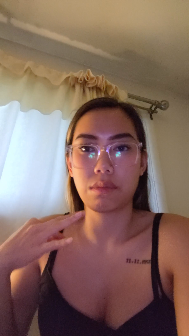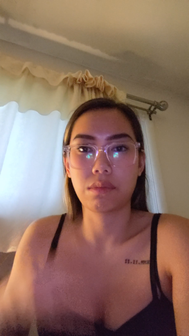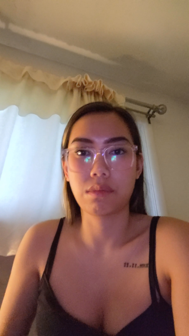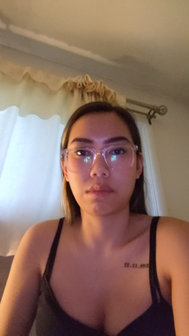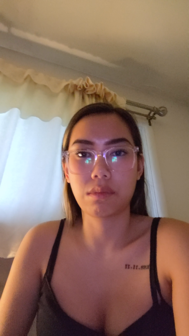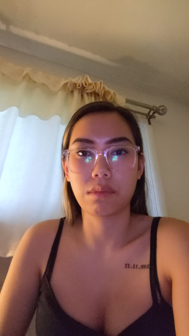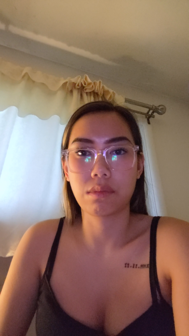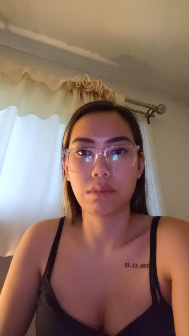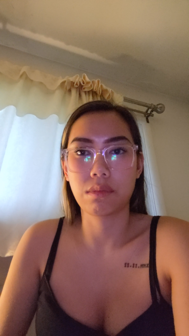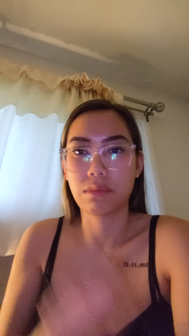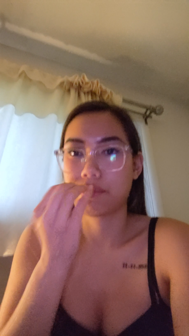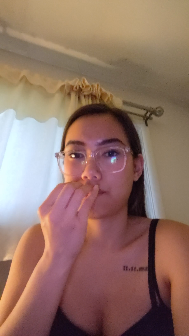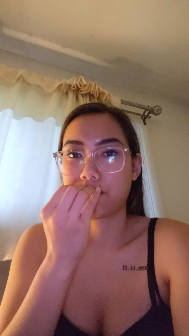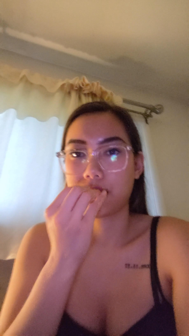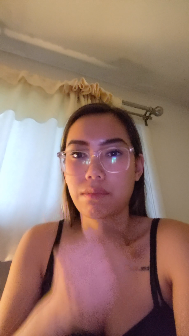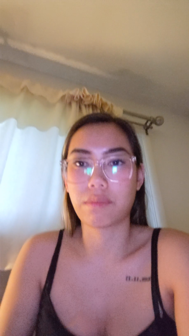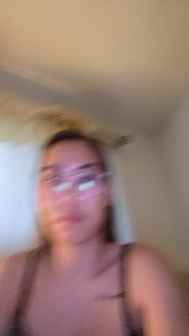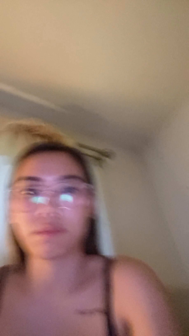eat